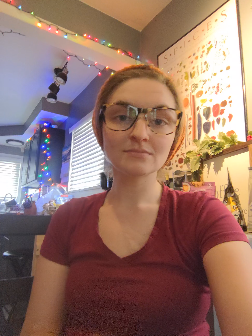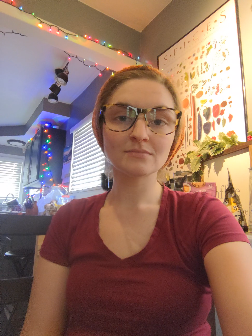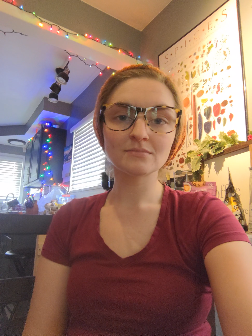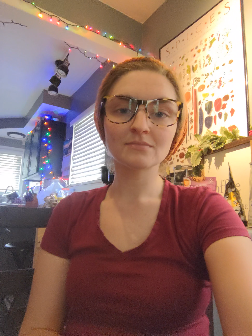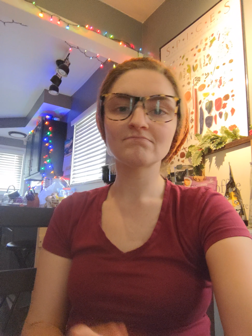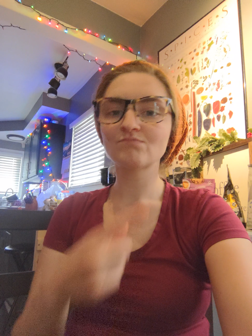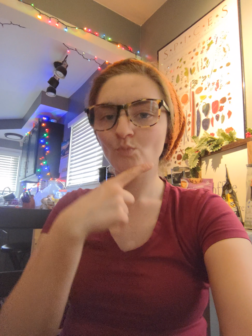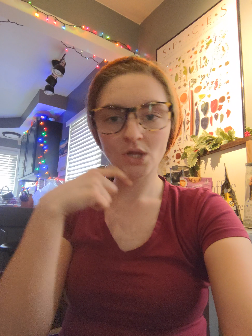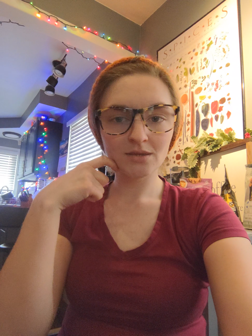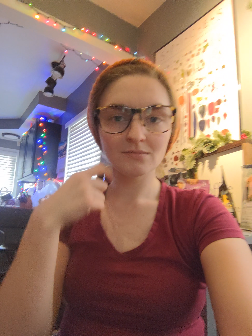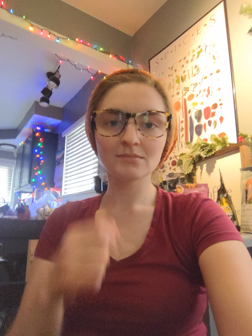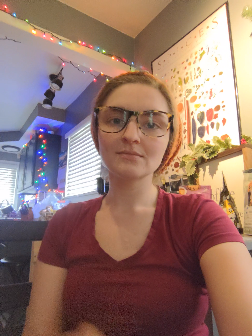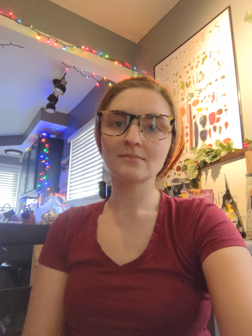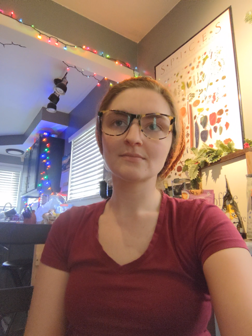dry